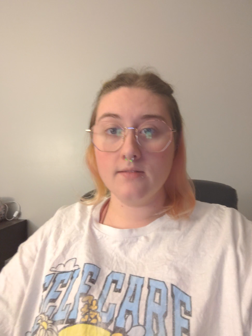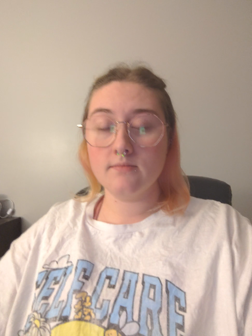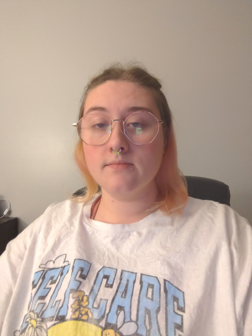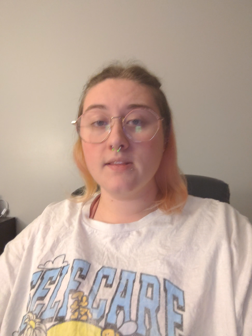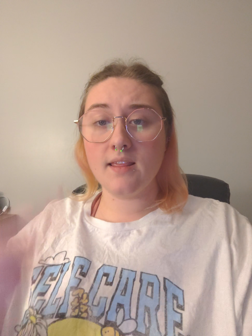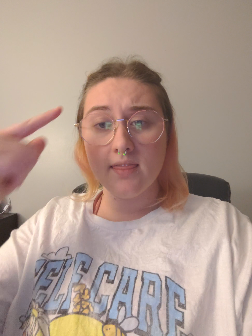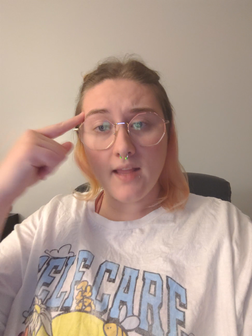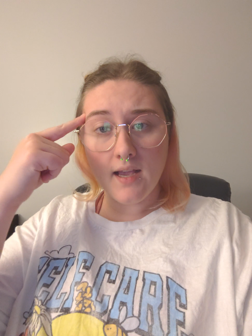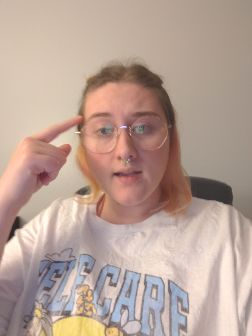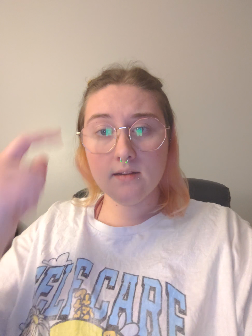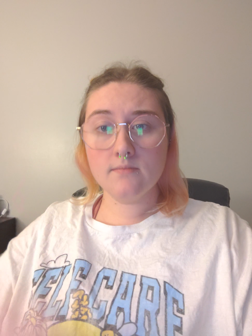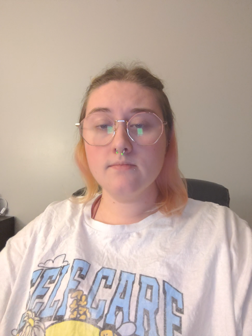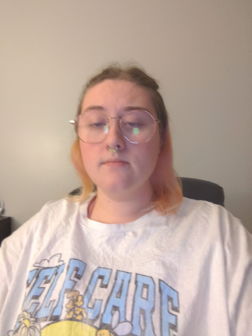think